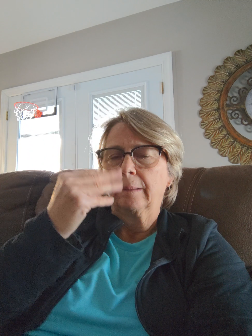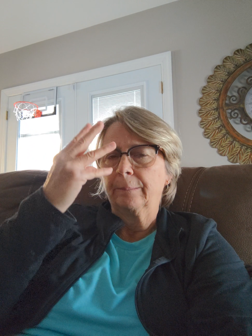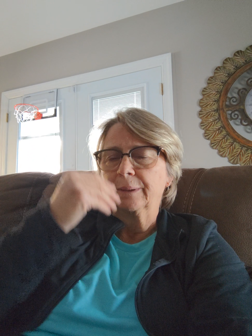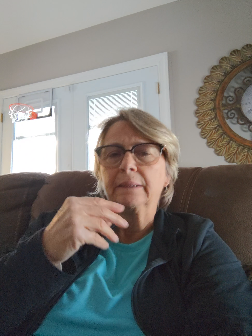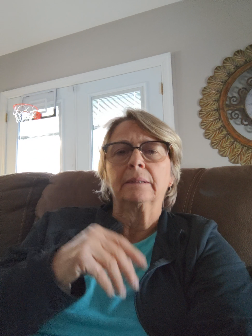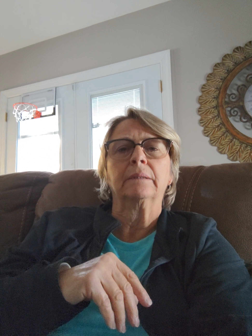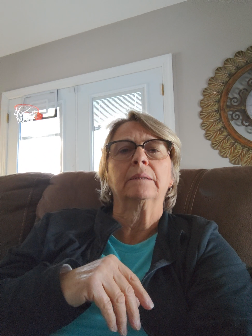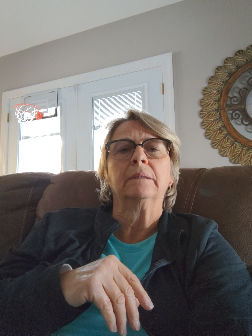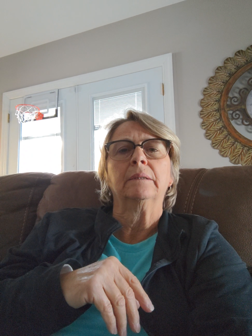sleepy